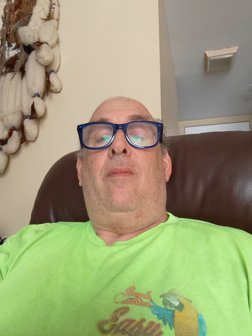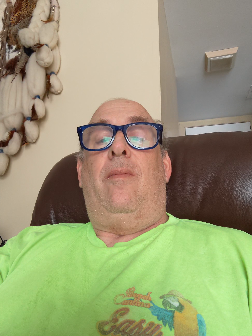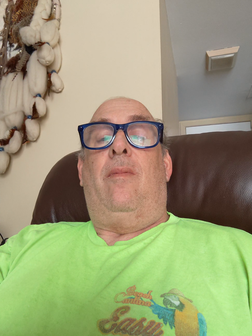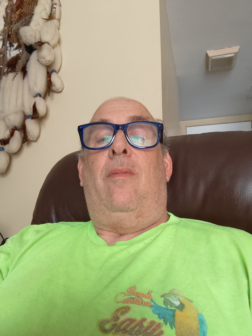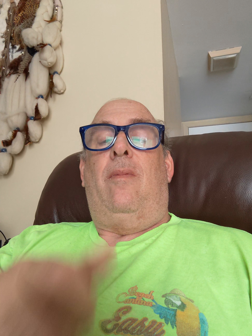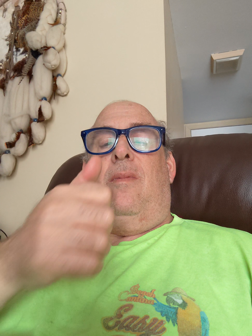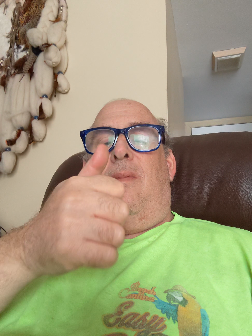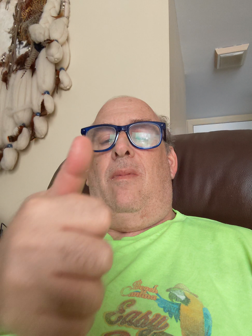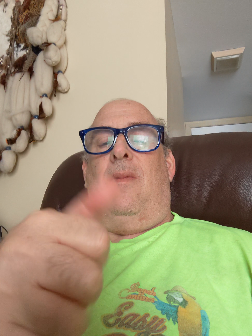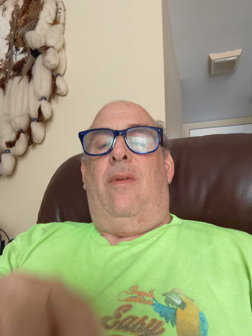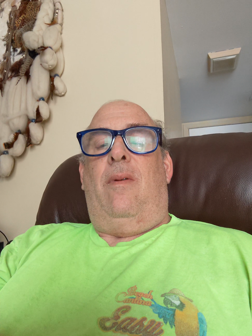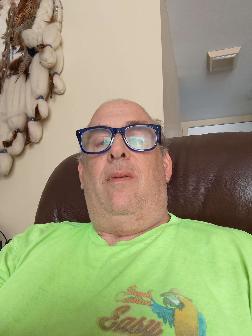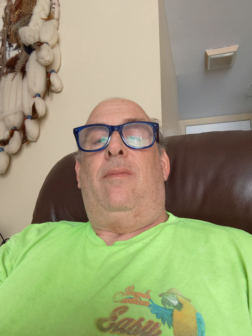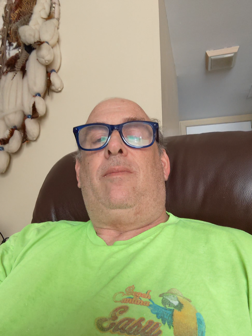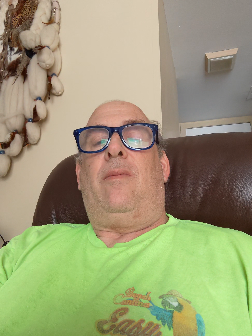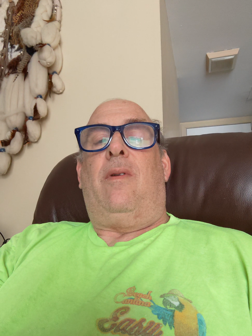yourself